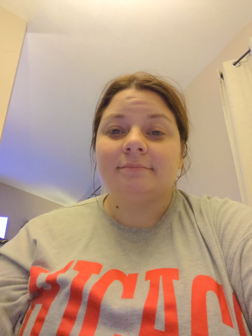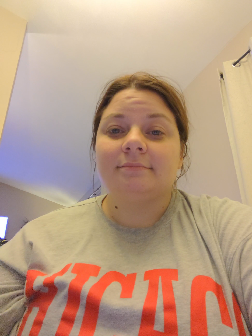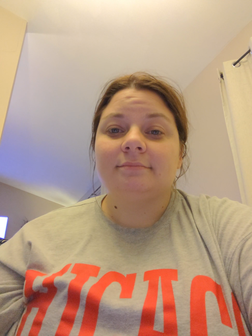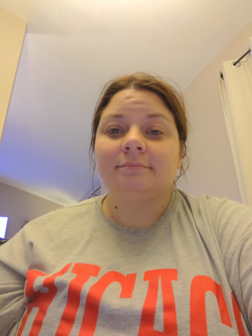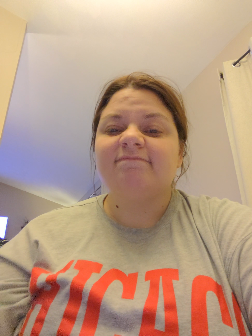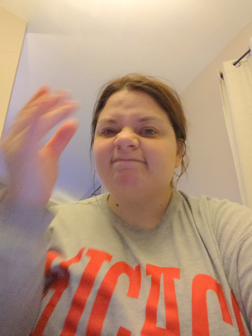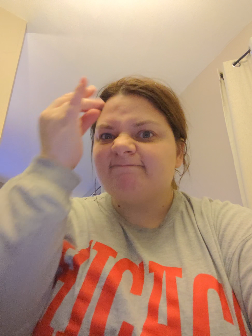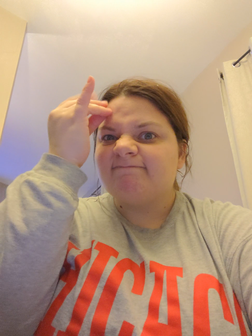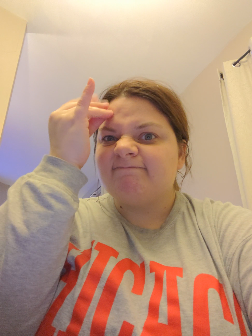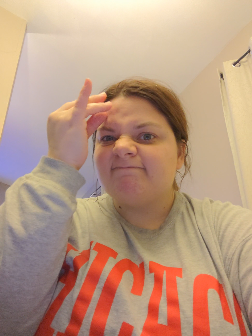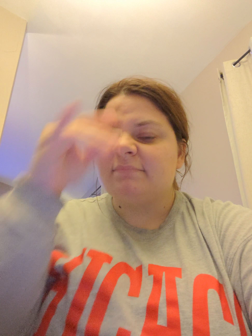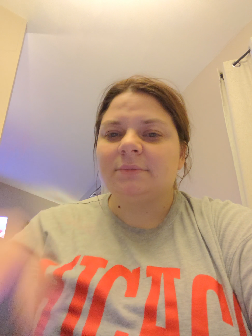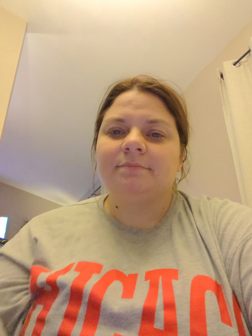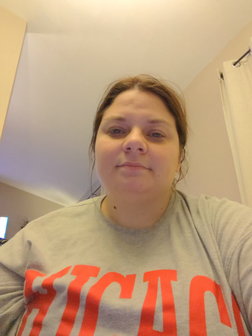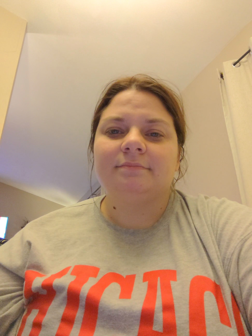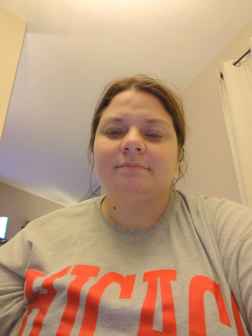think